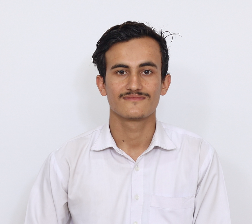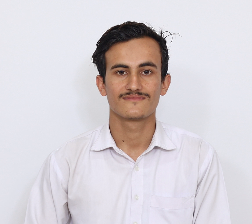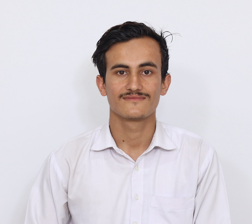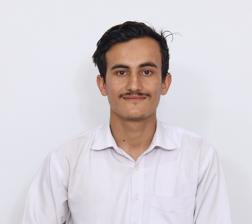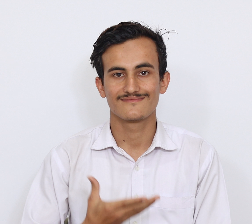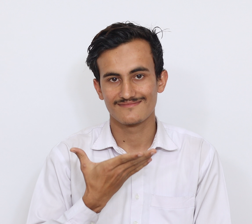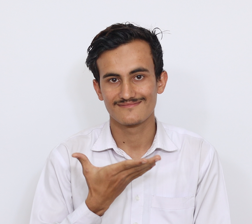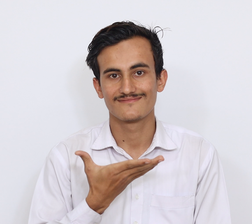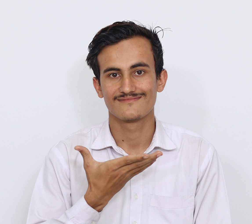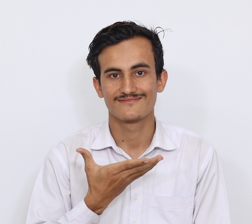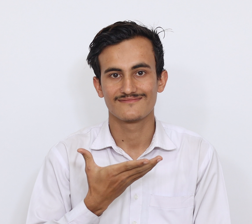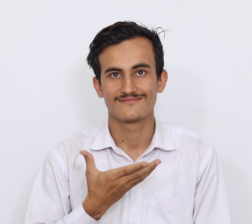glad